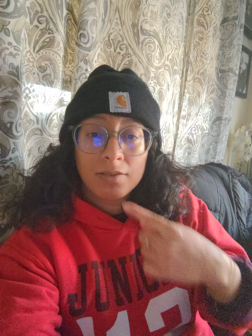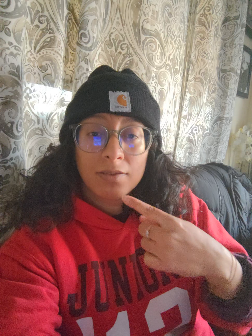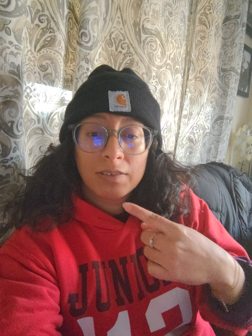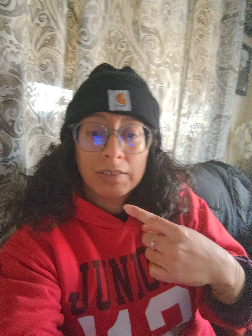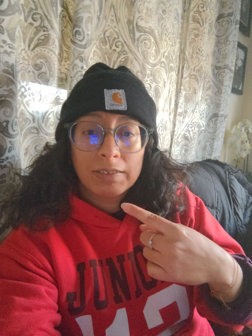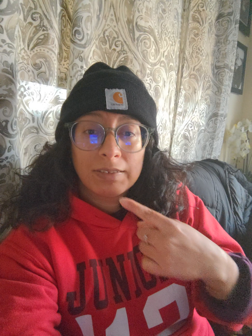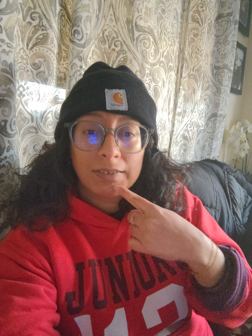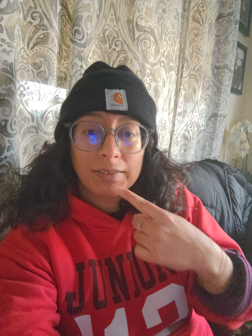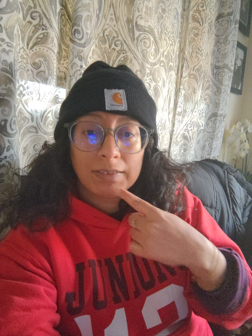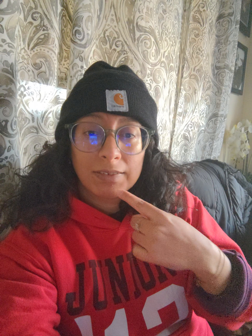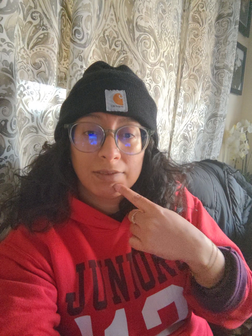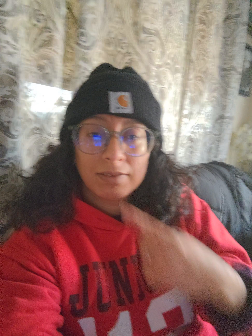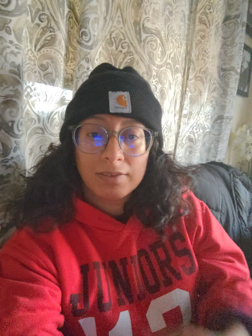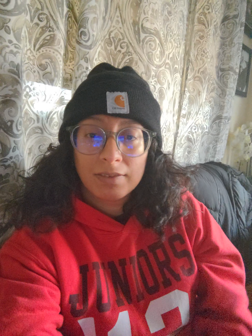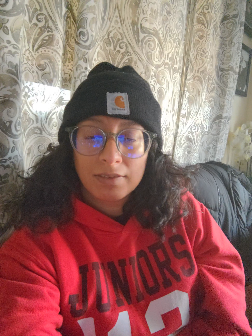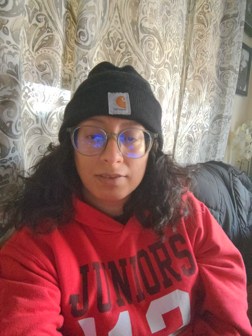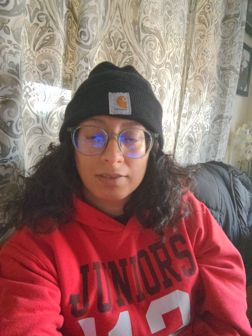say